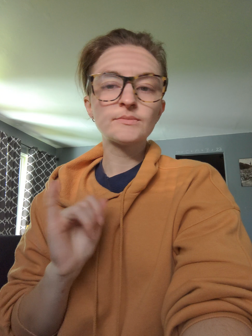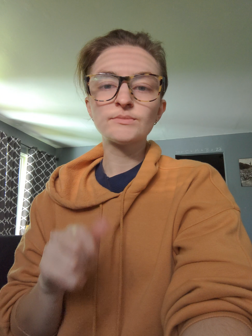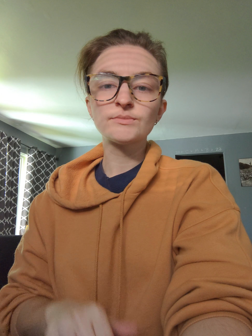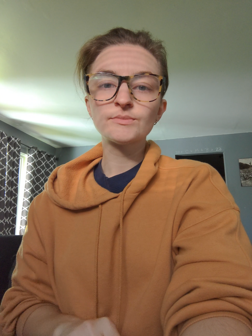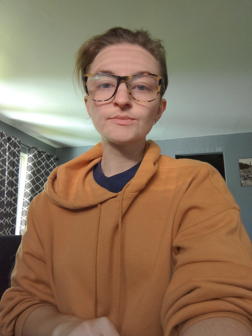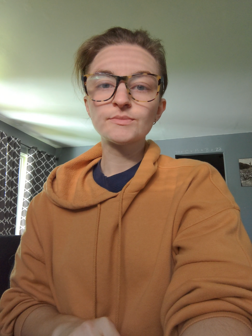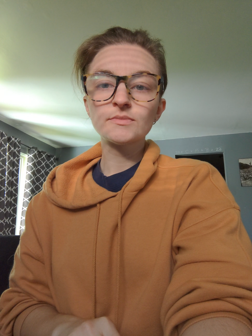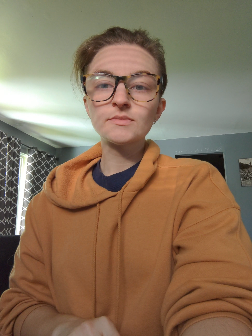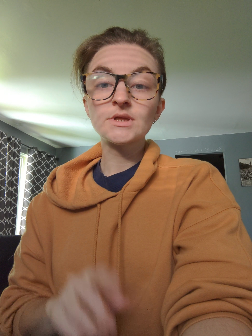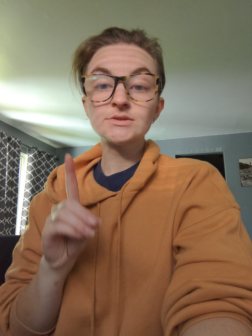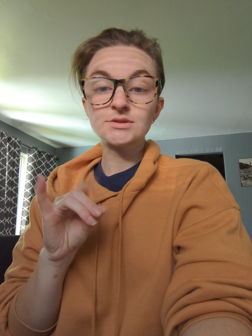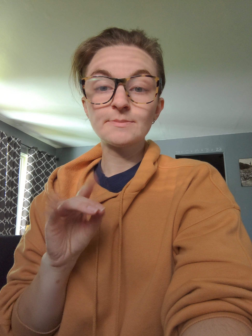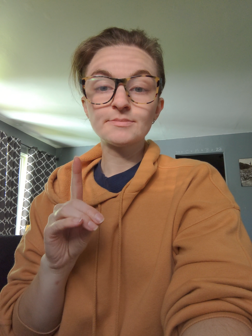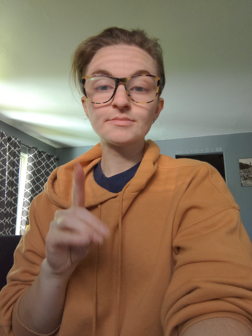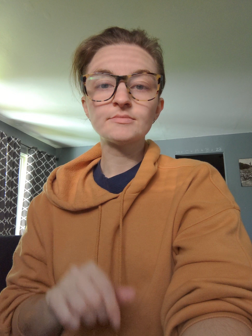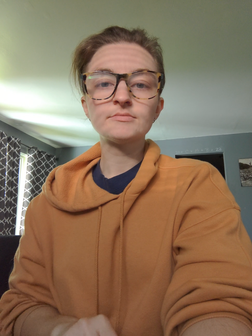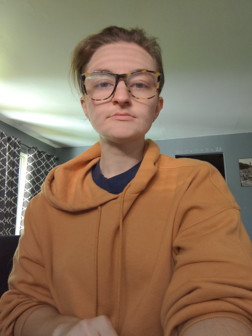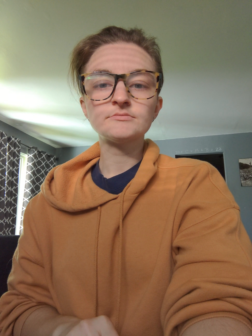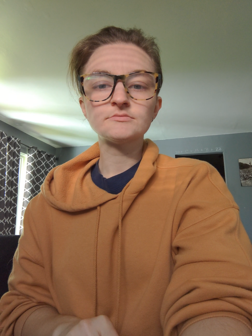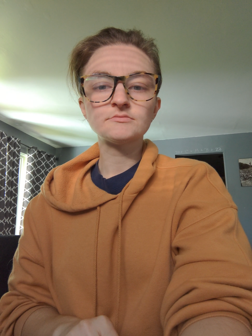did